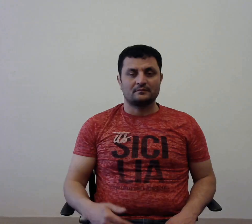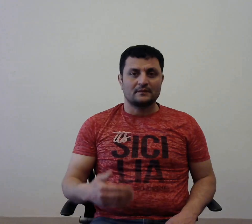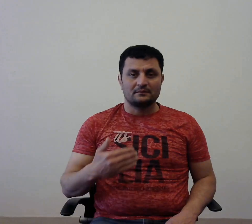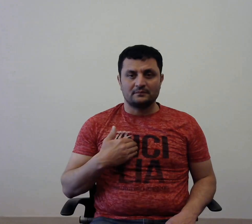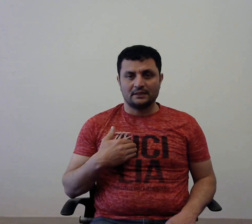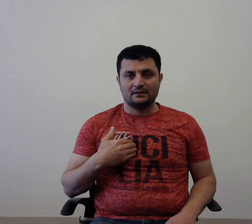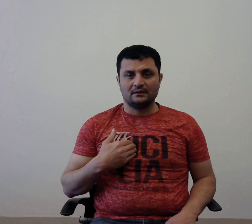mən